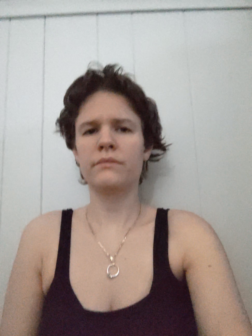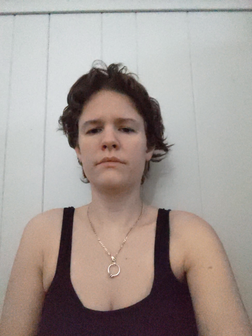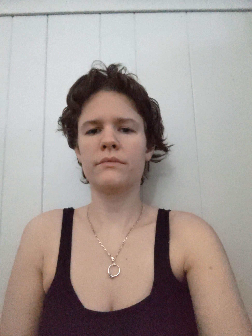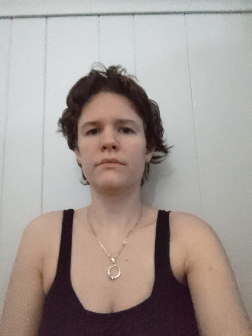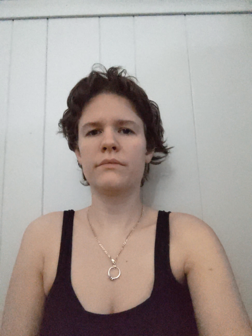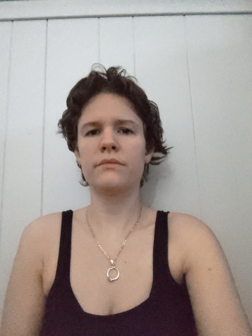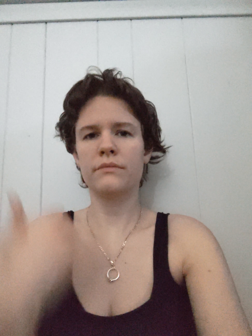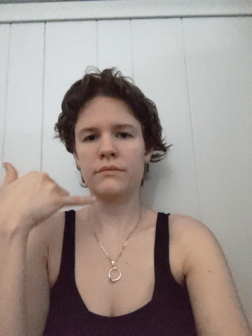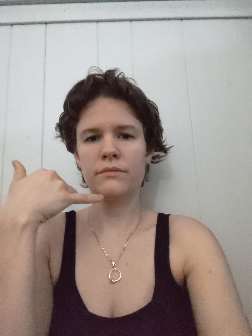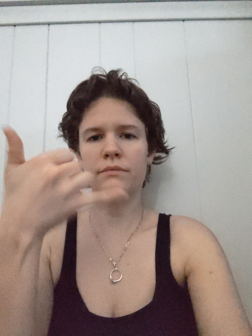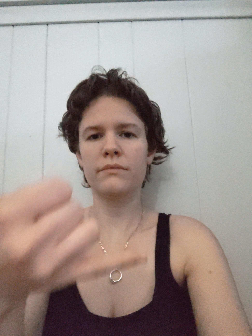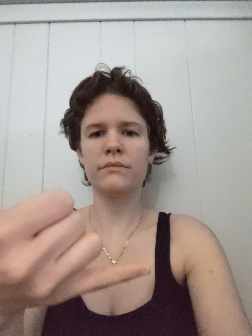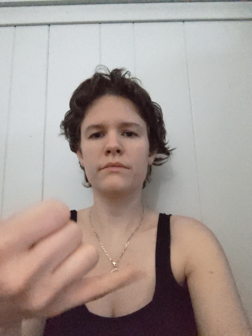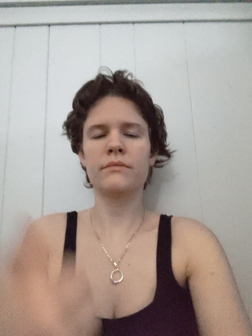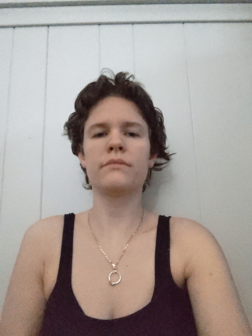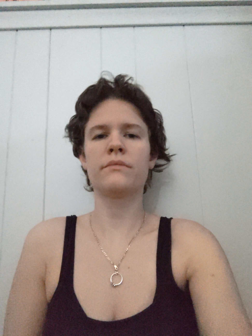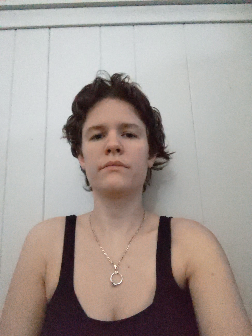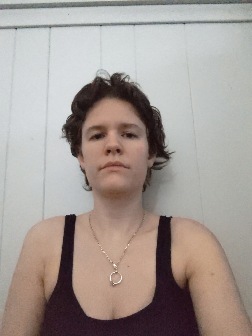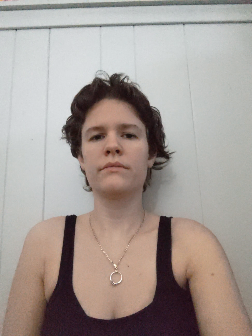call on the phone